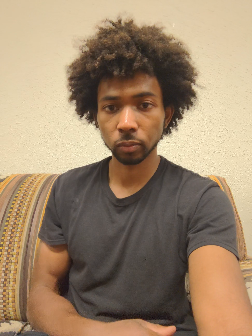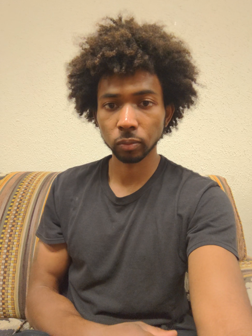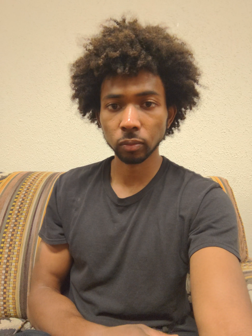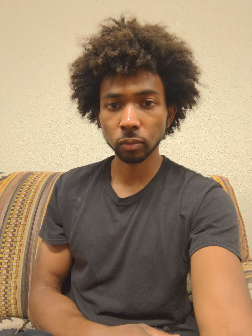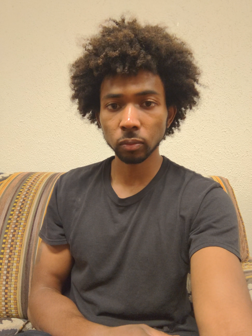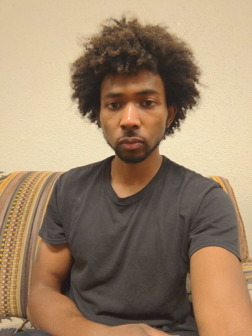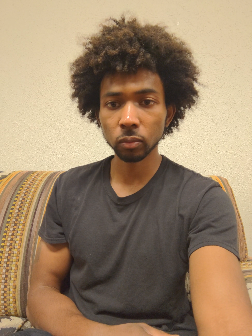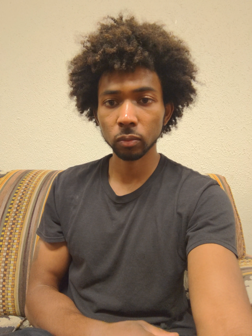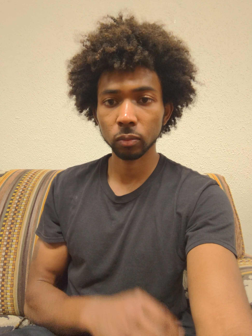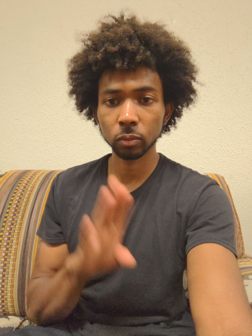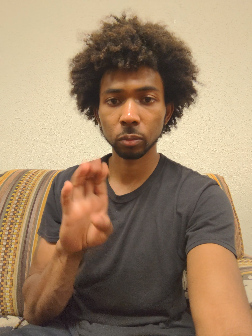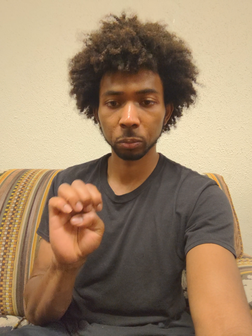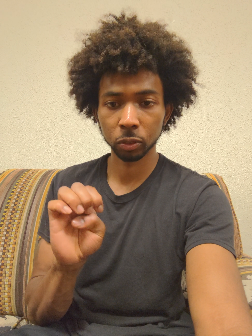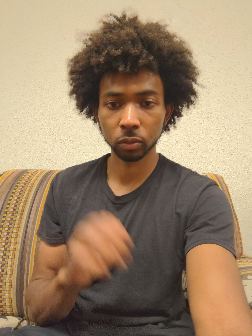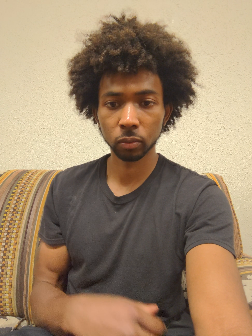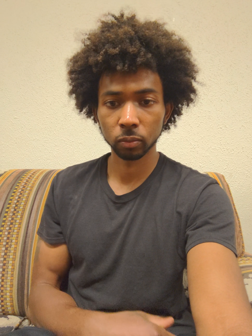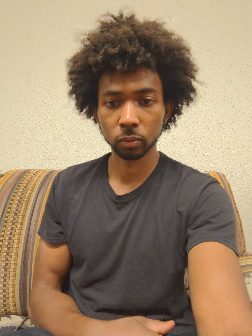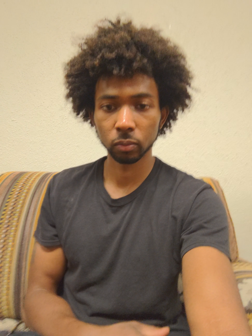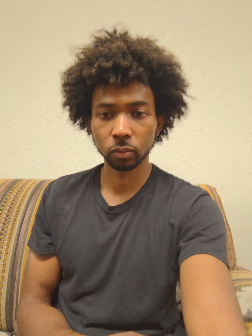be